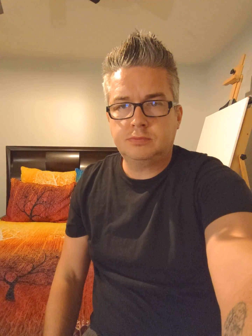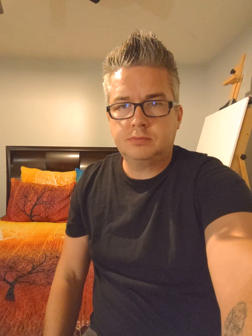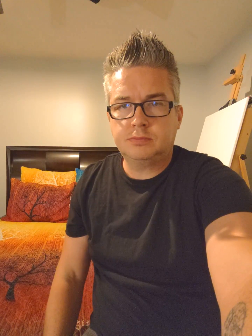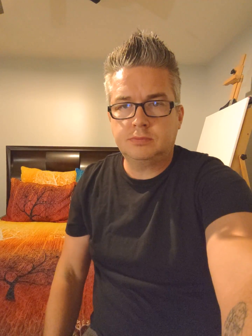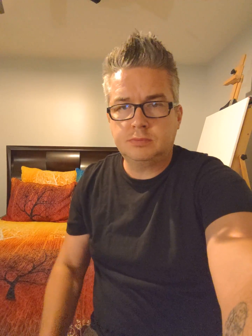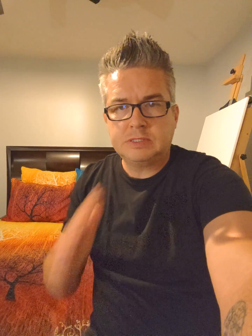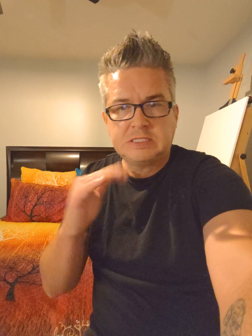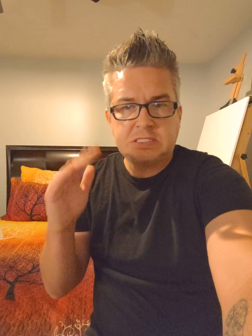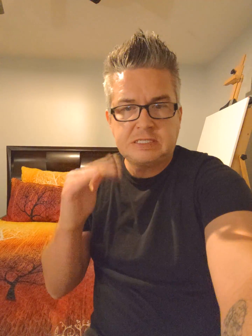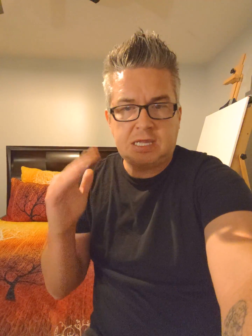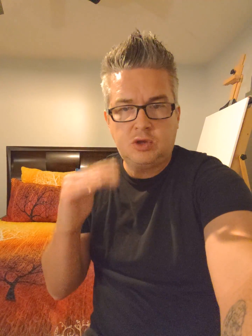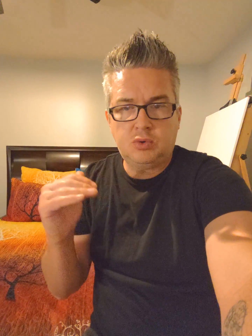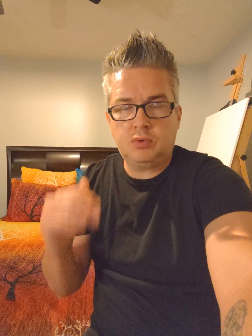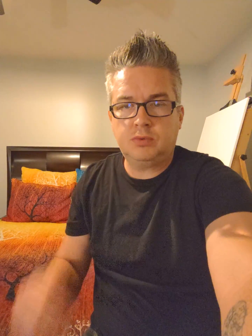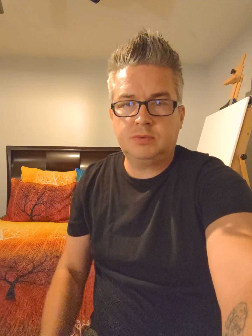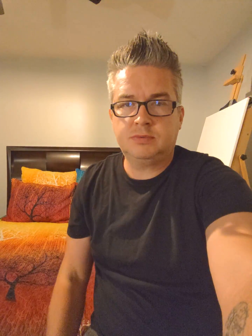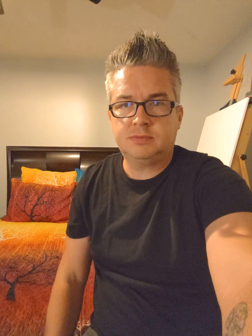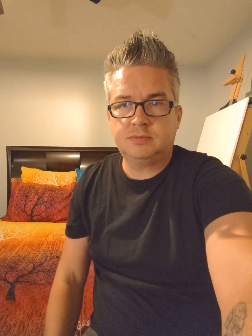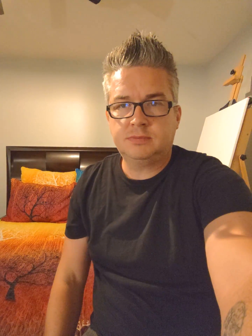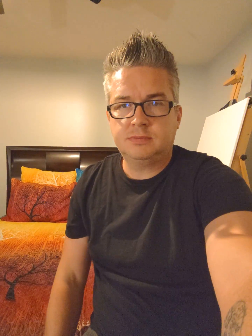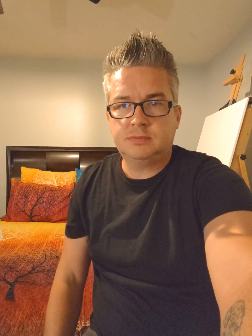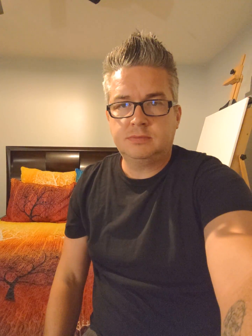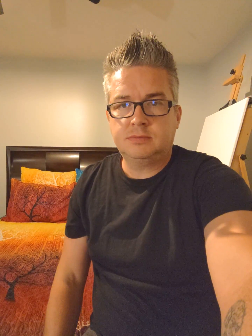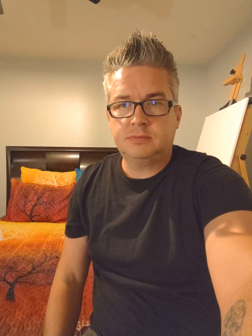downtown